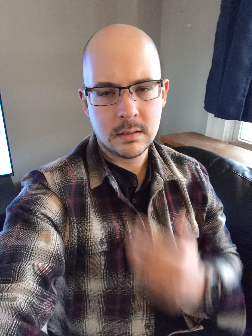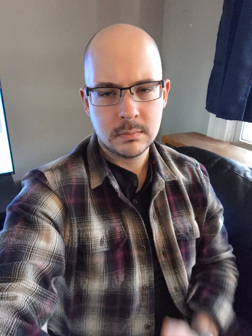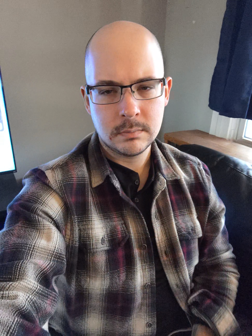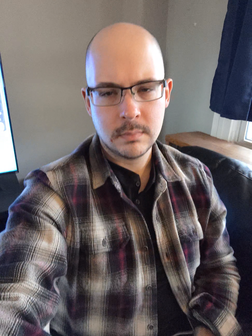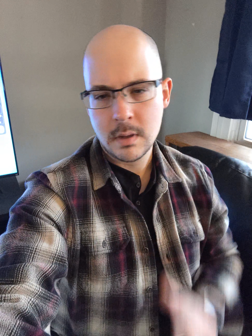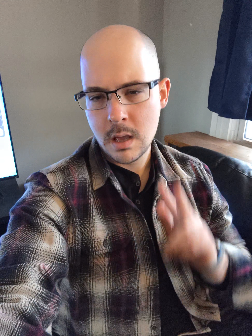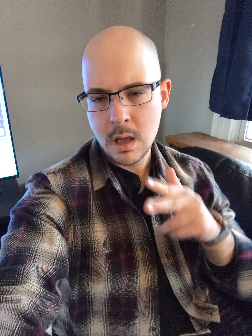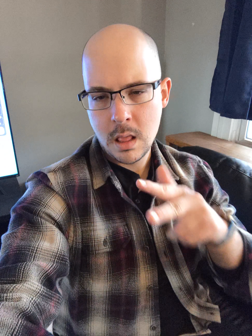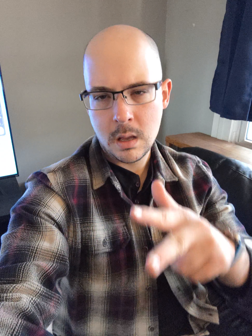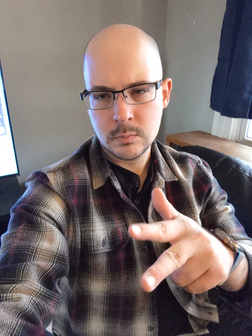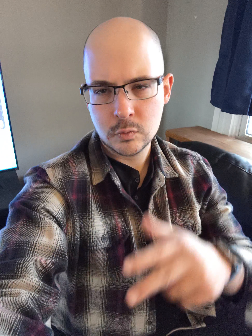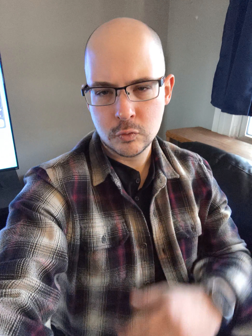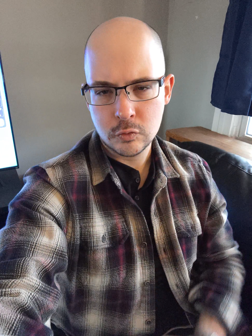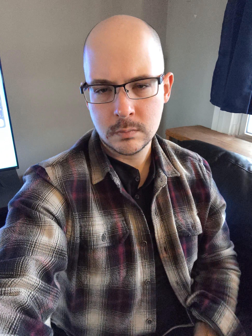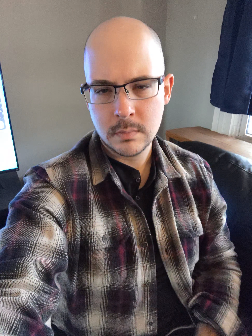helicopter